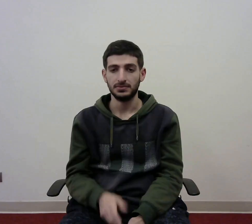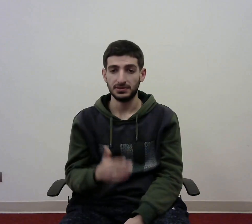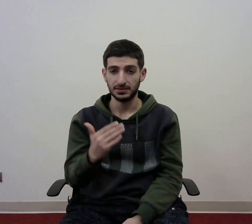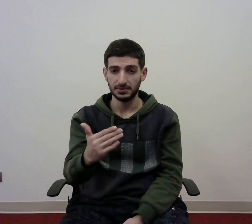siz